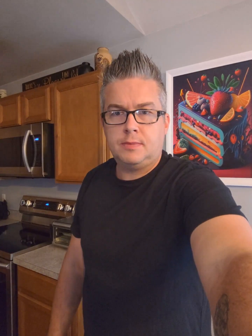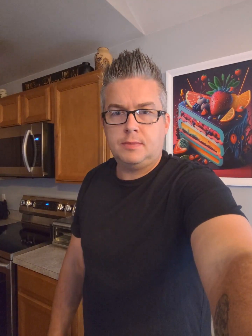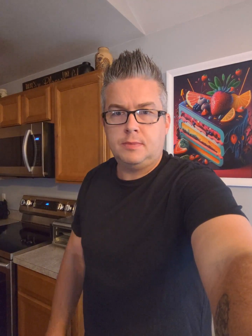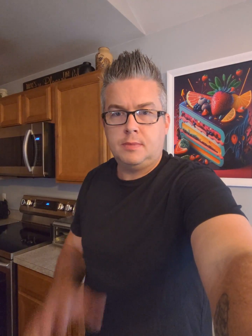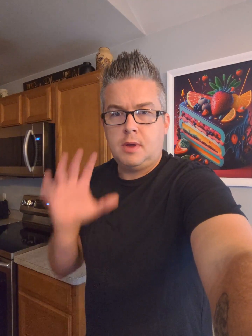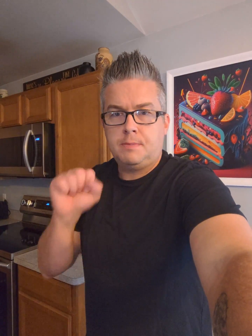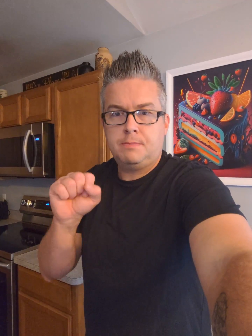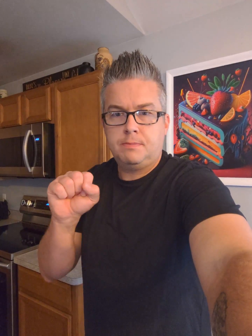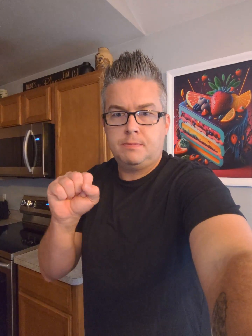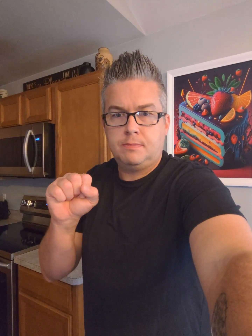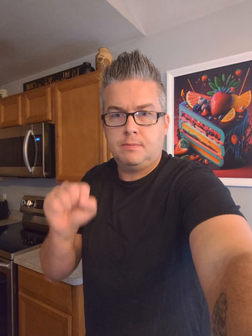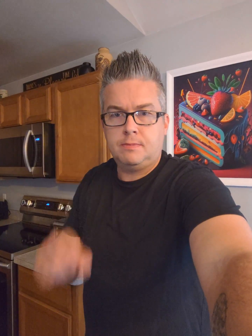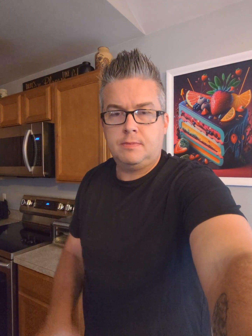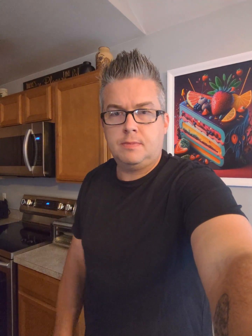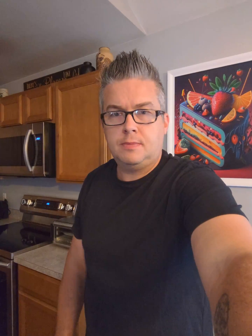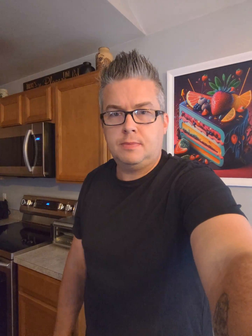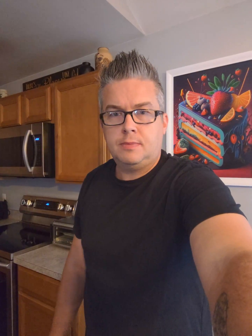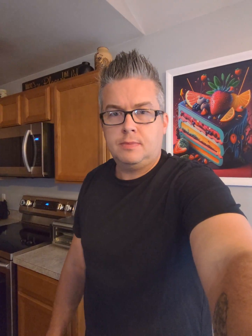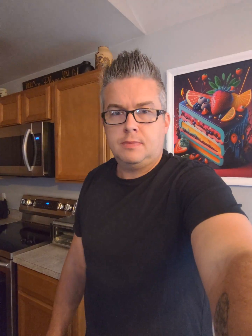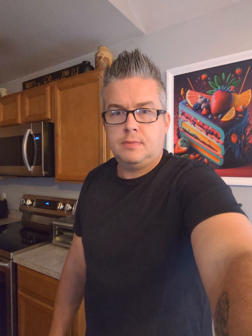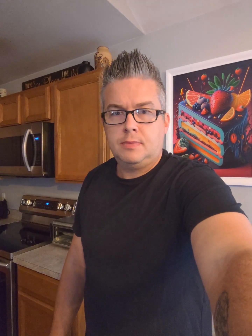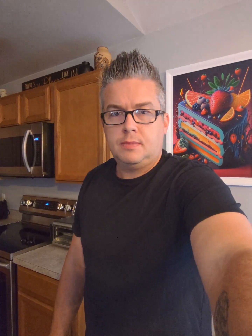catch